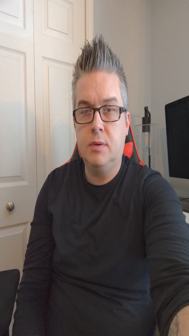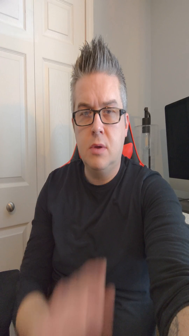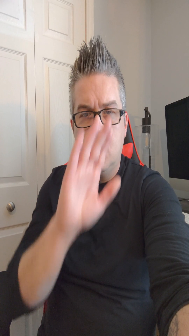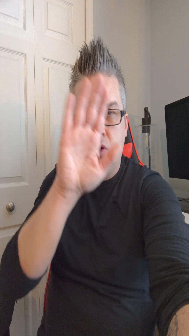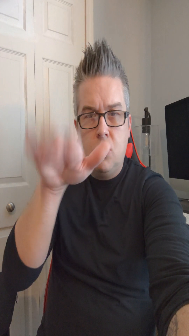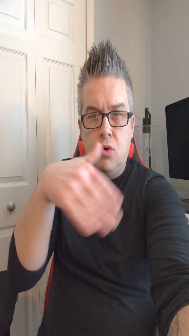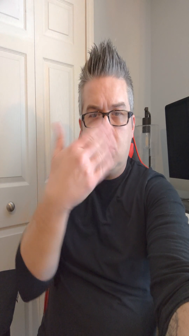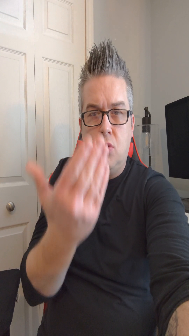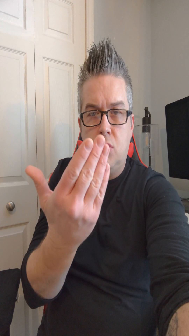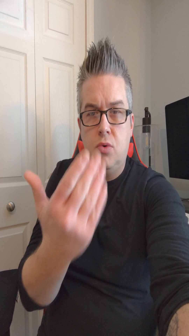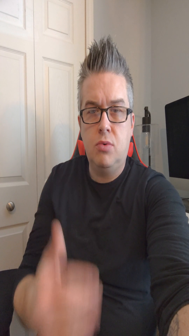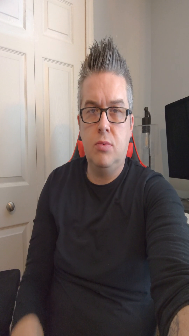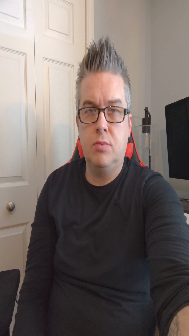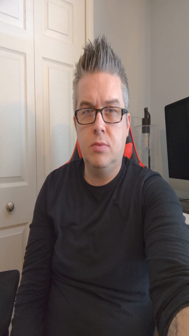all